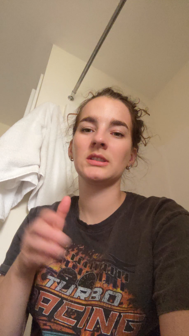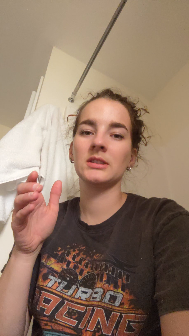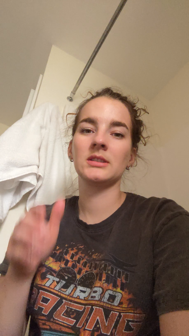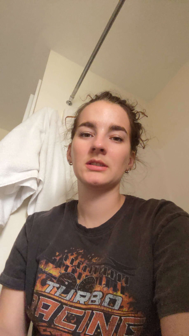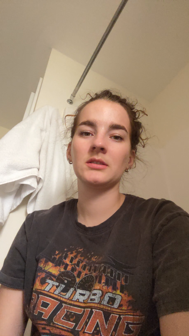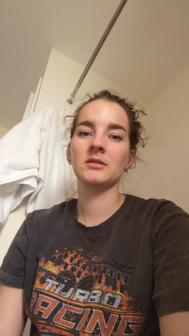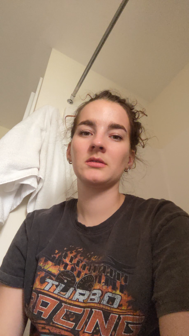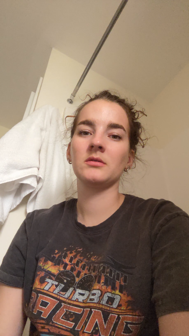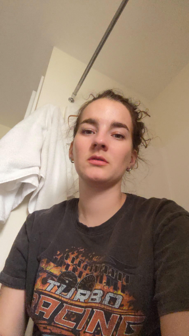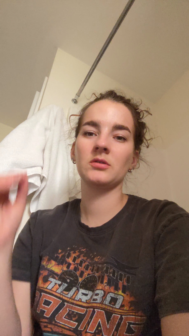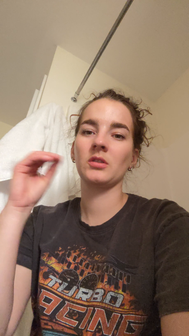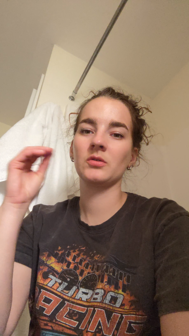dinosaur